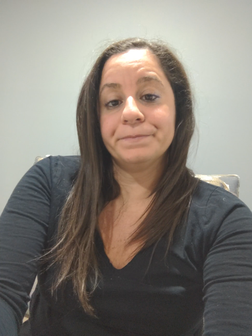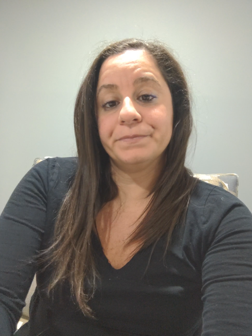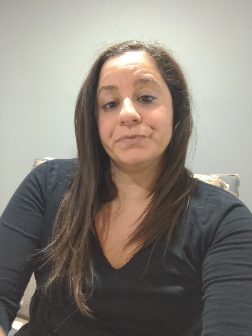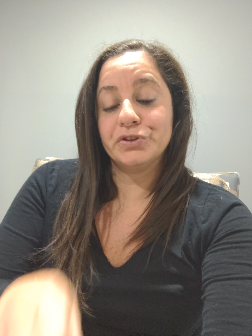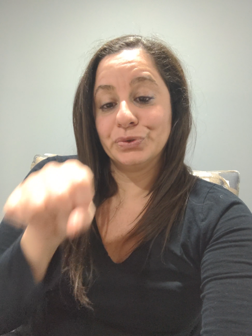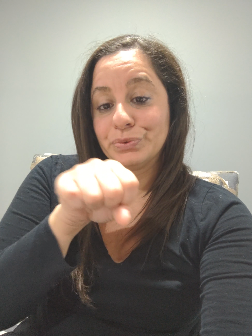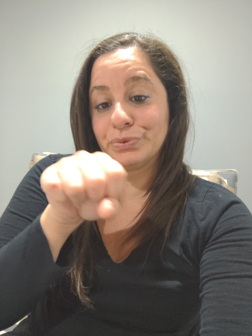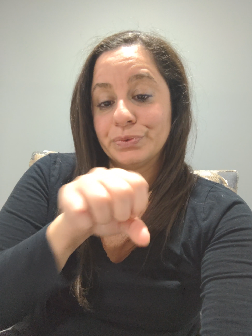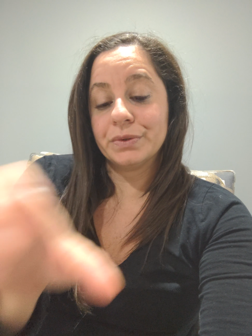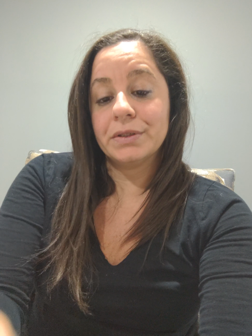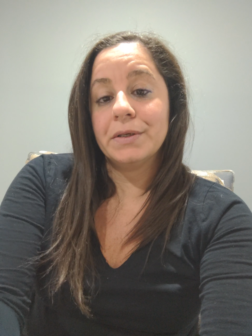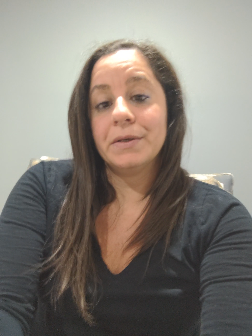shoe